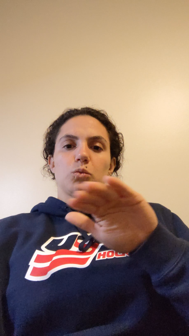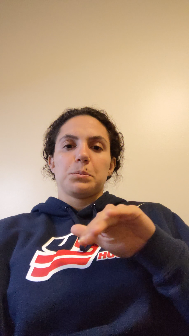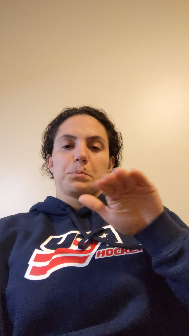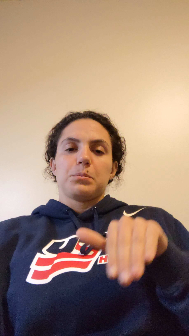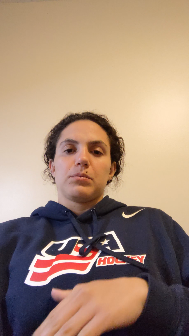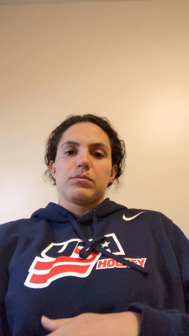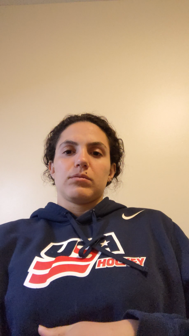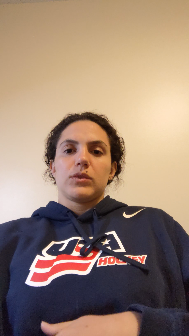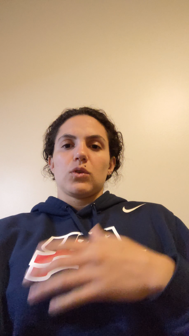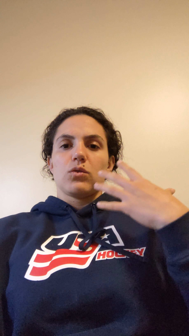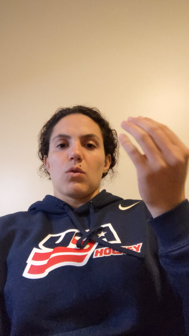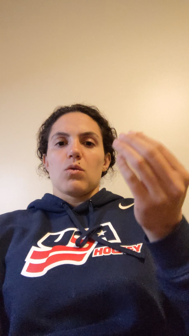got to